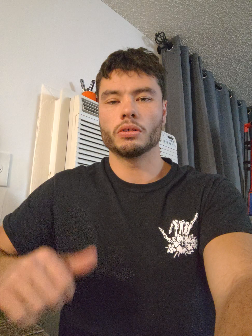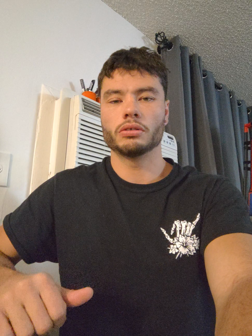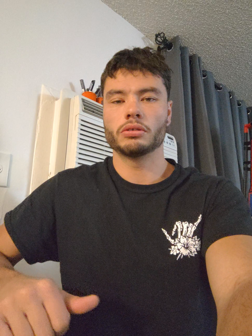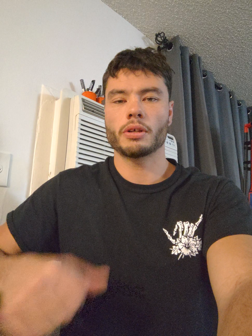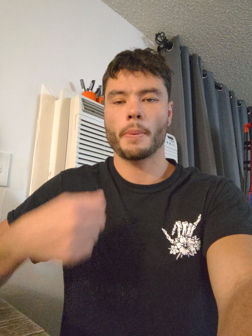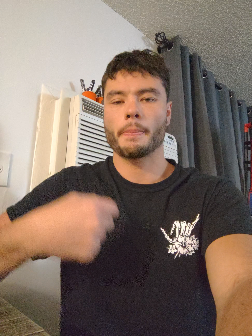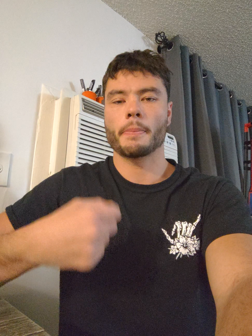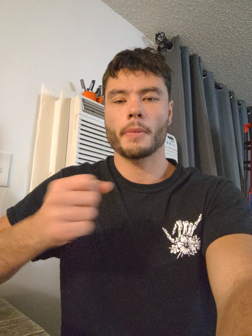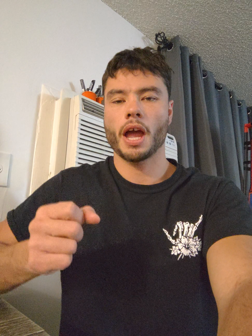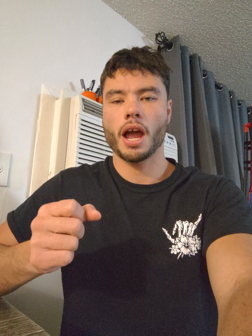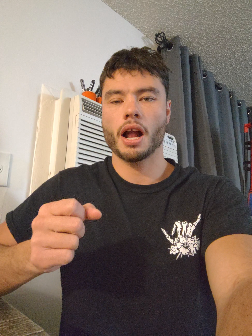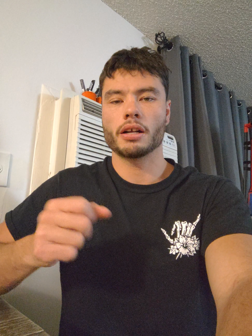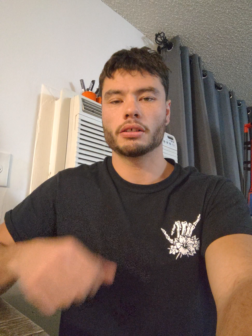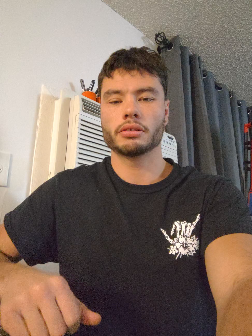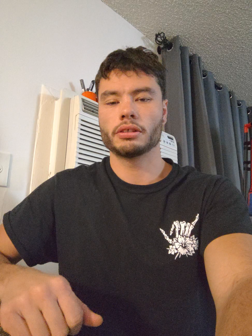make